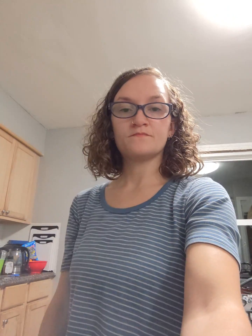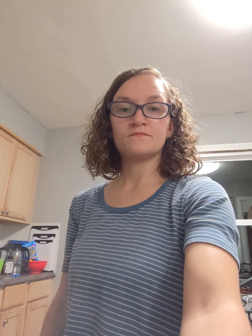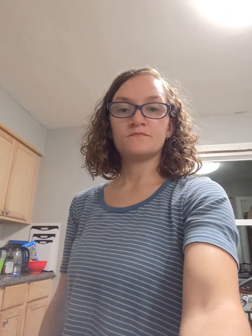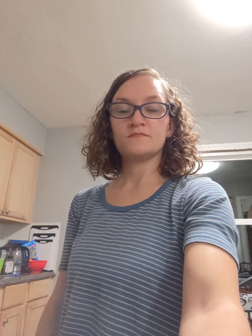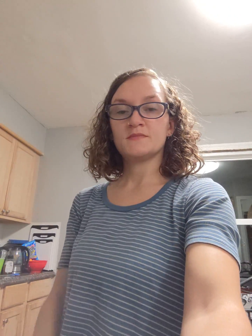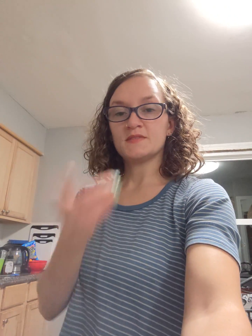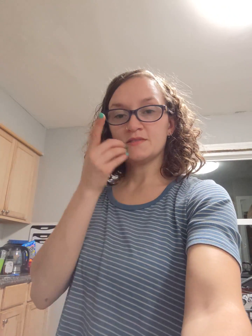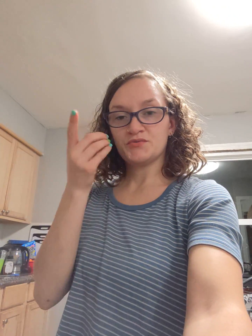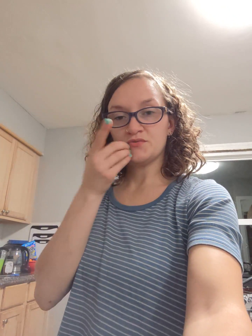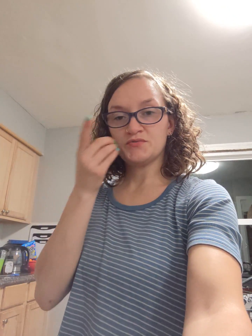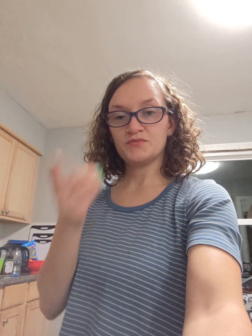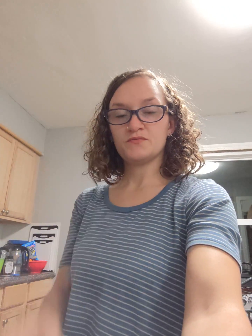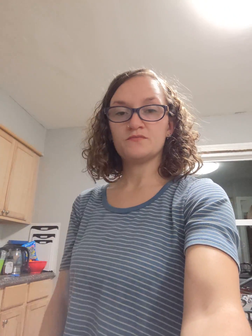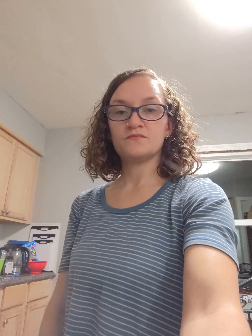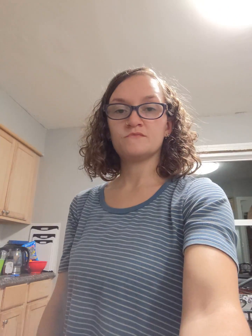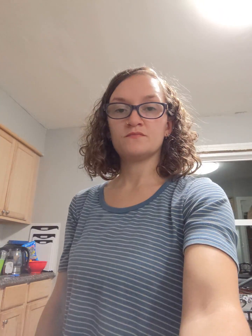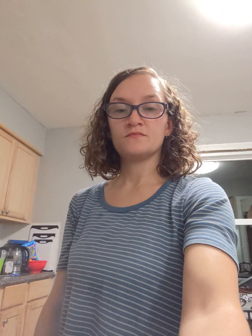dinner